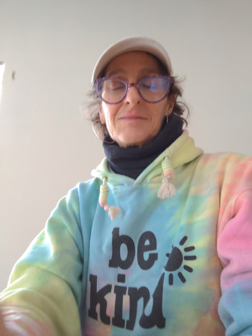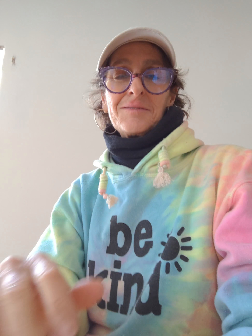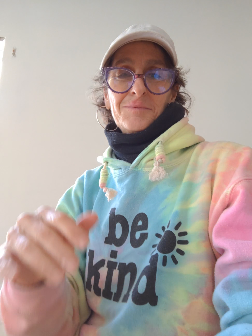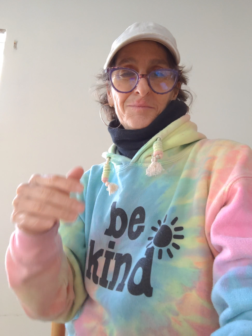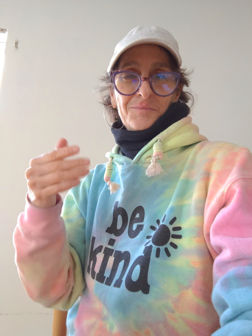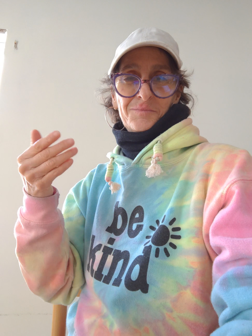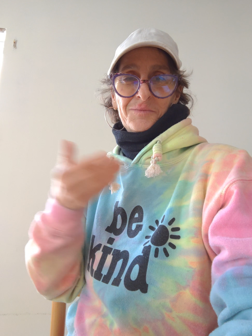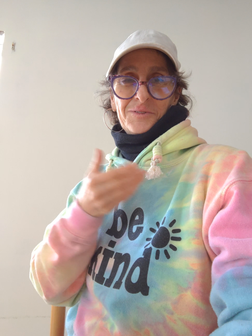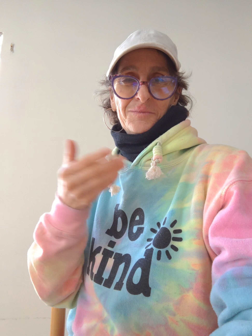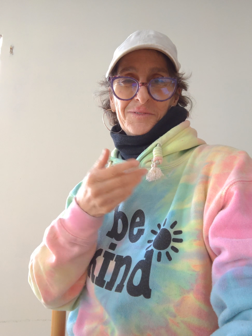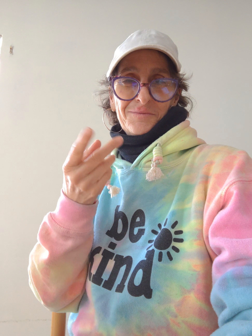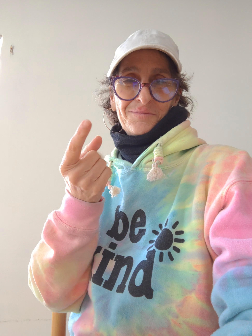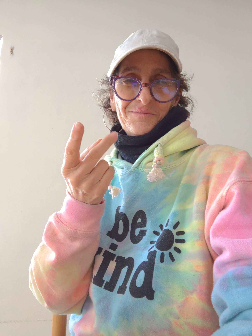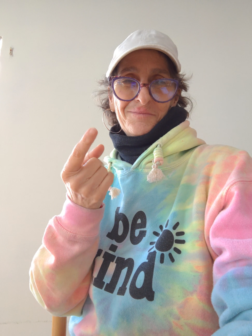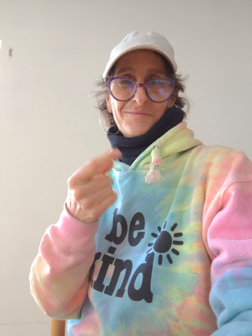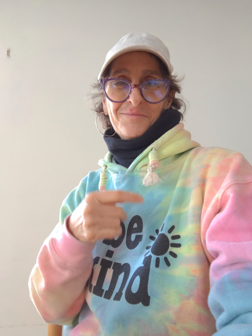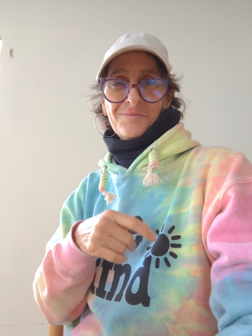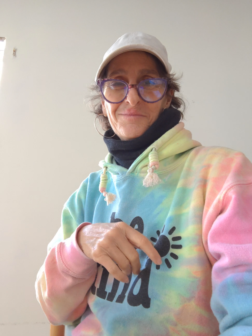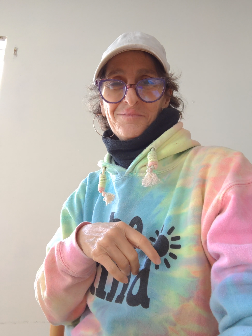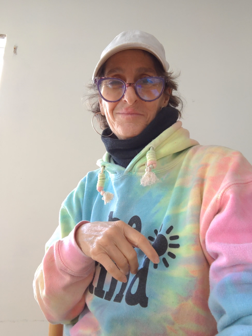puppy